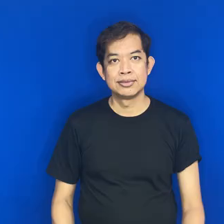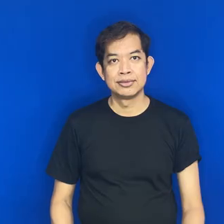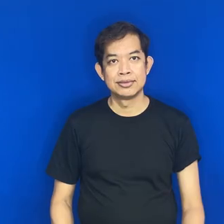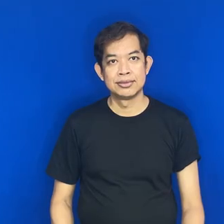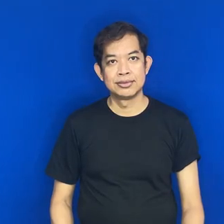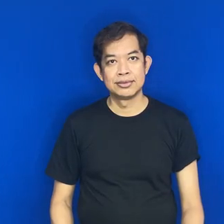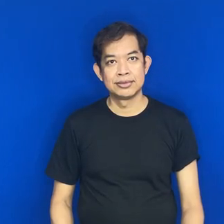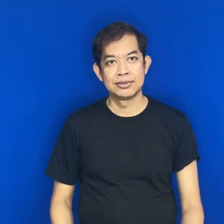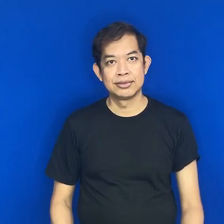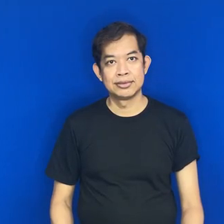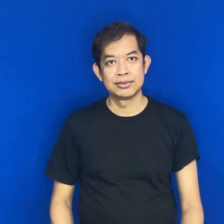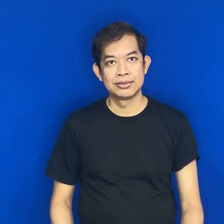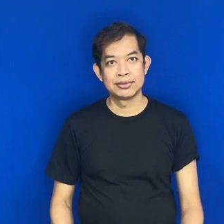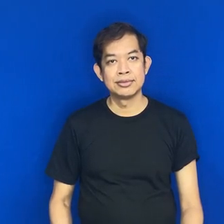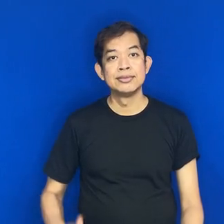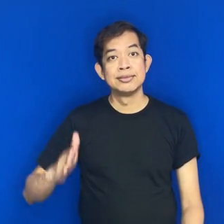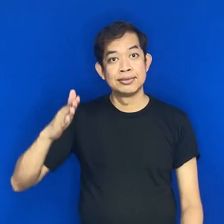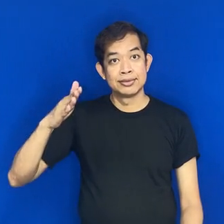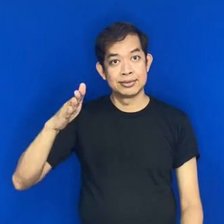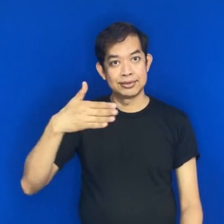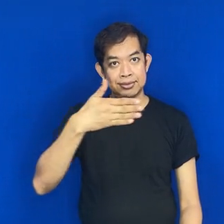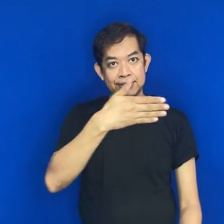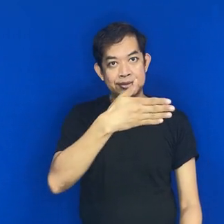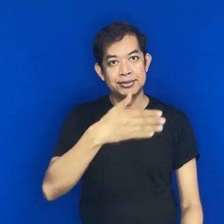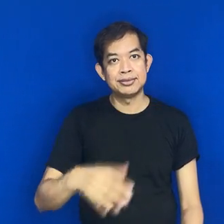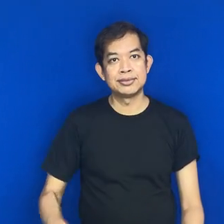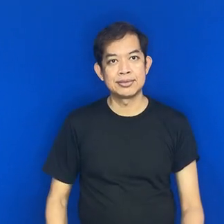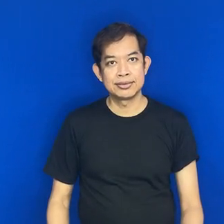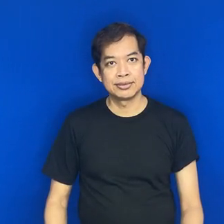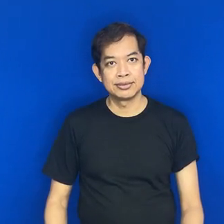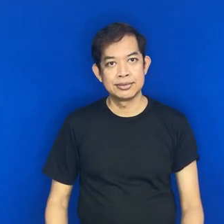fish